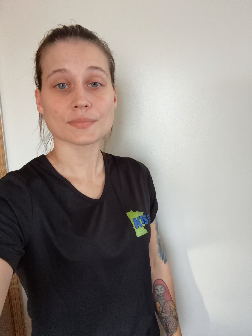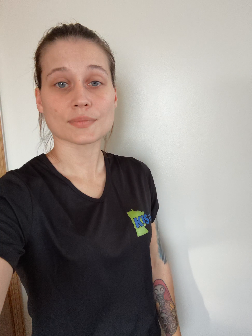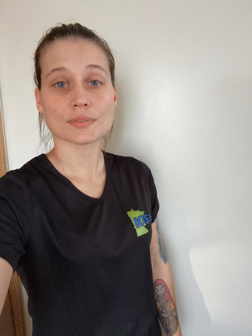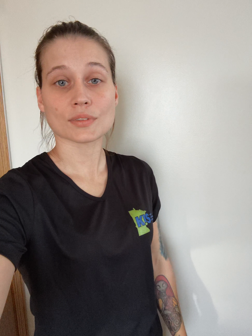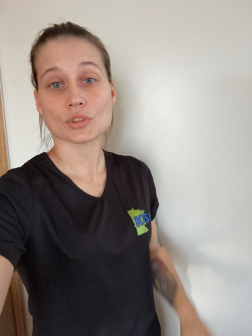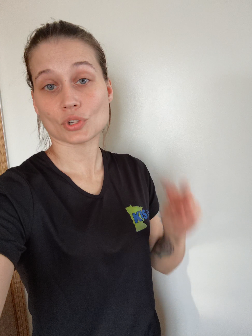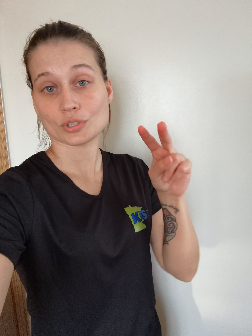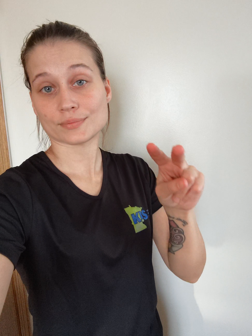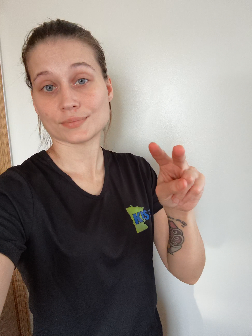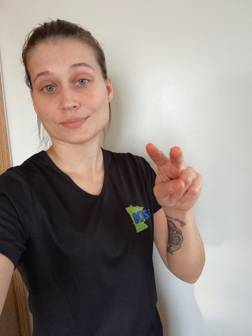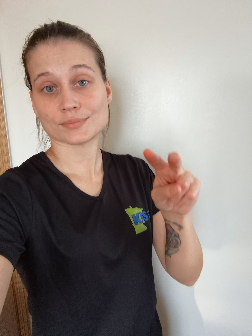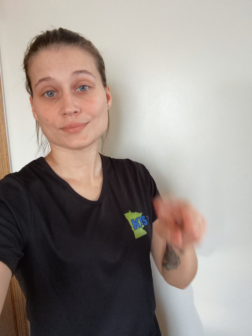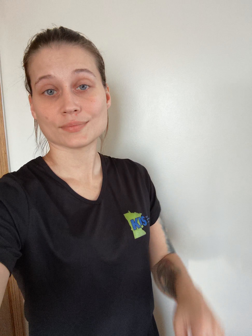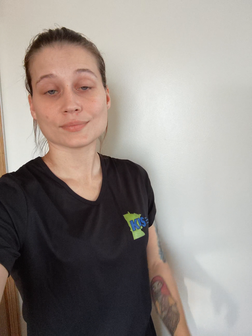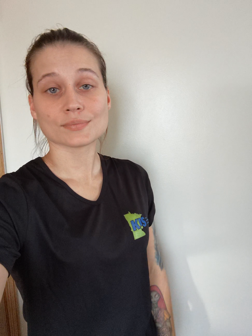look